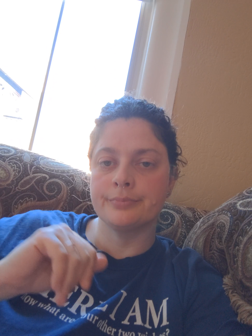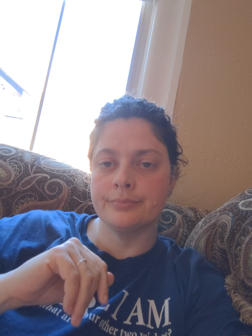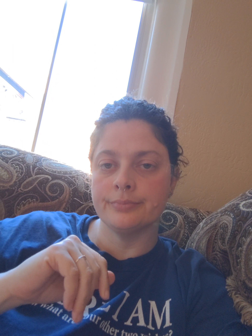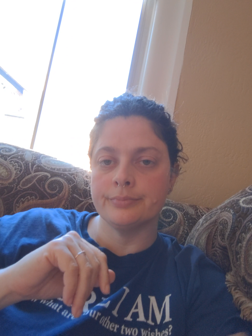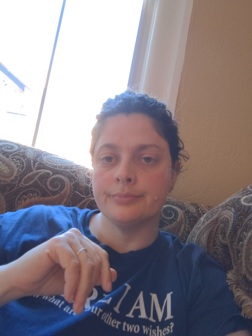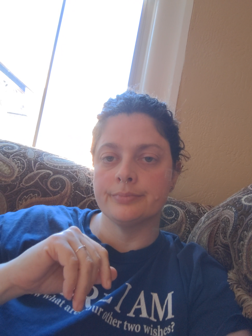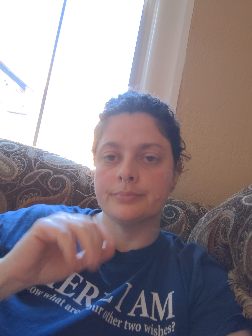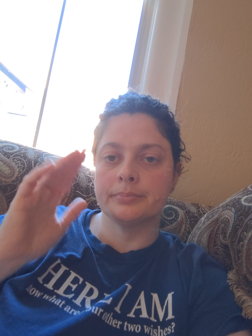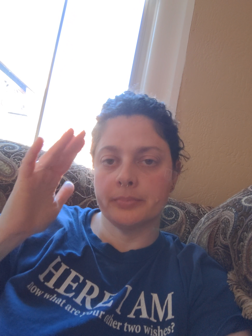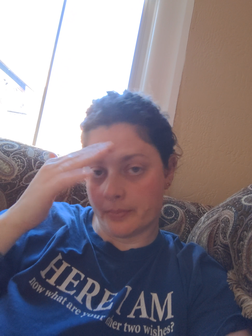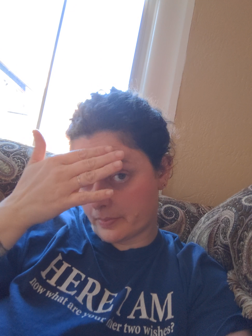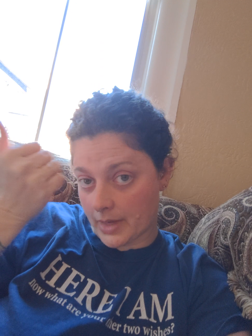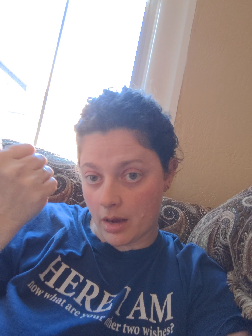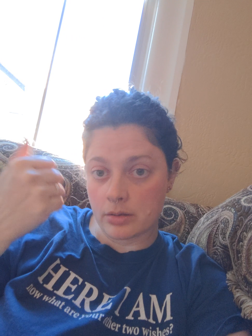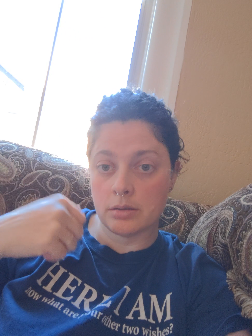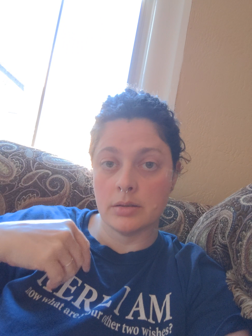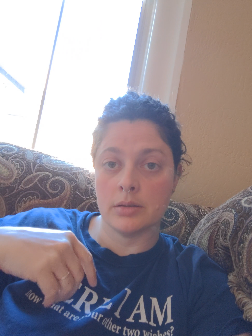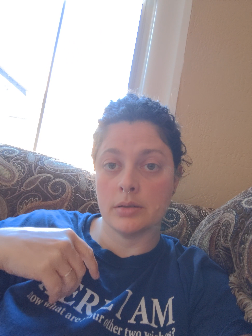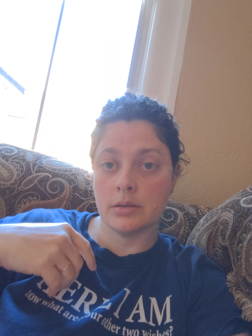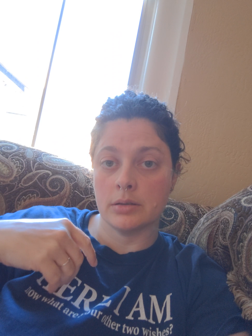because